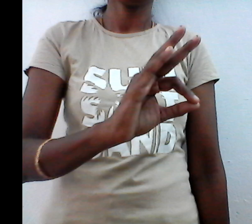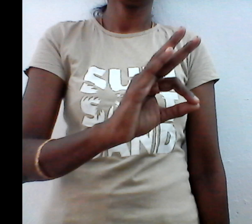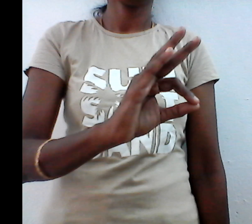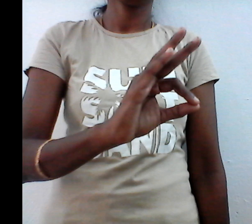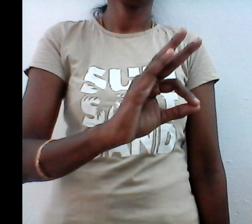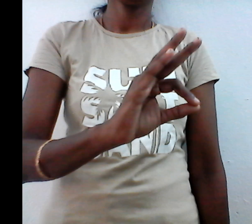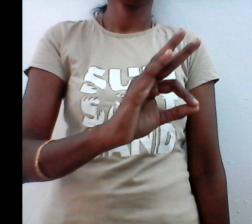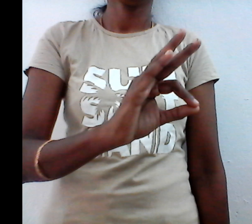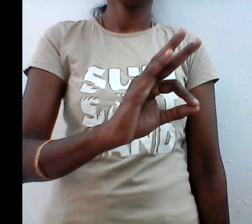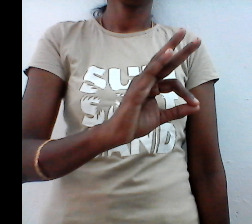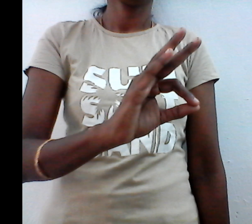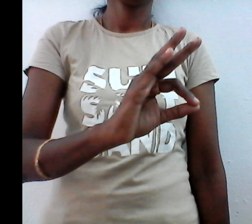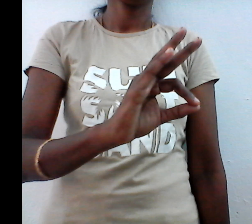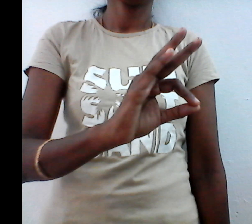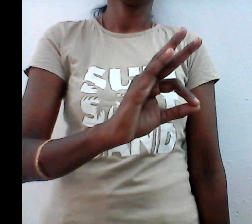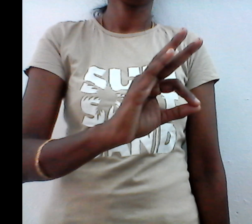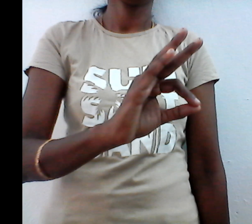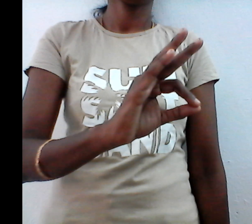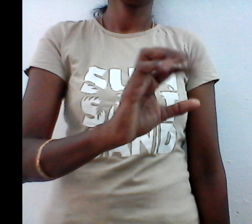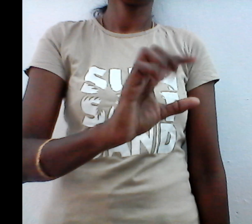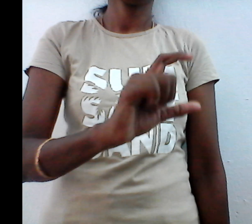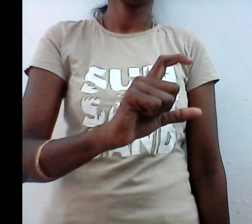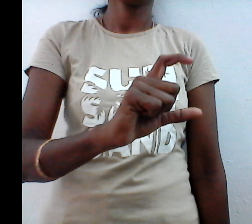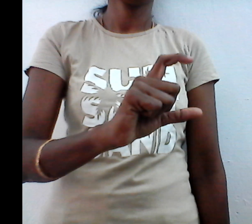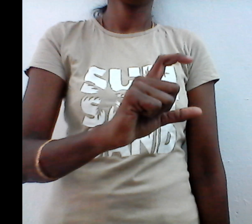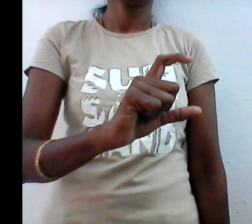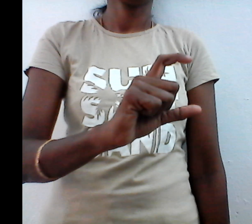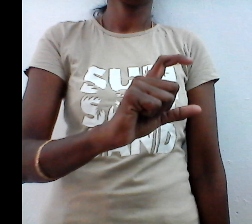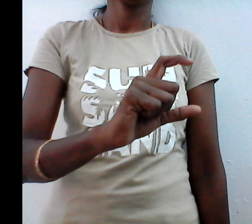ഓ